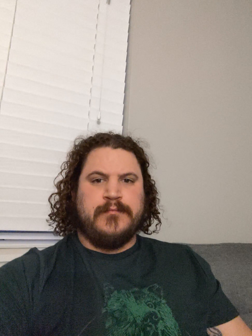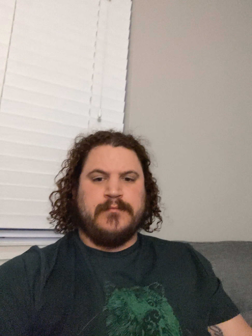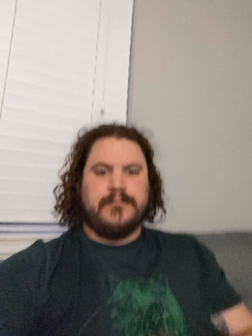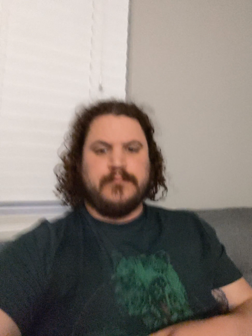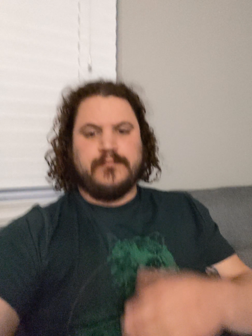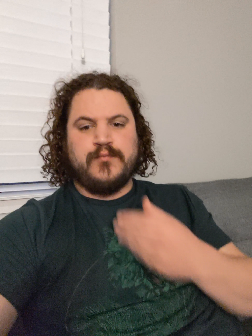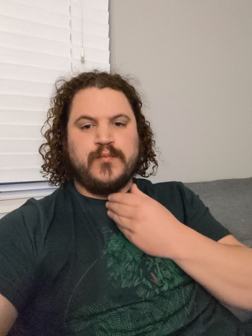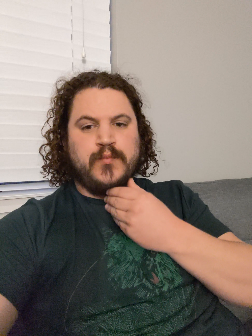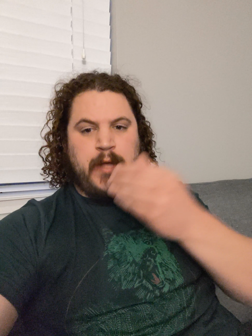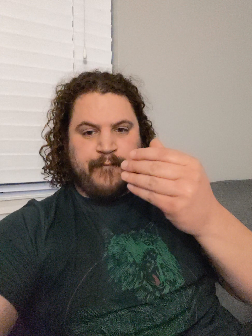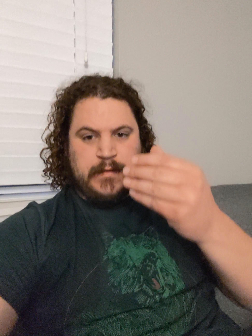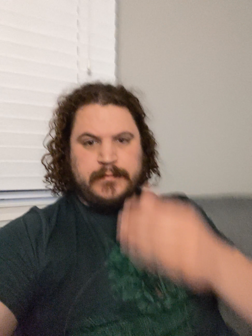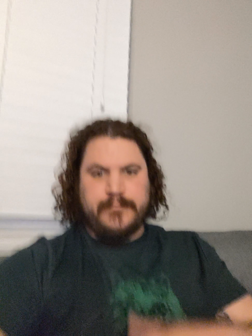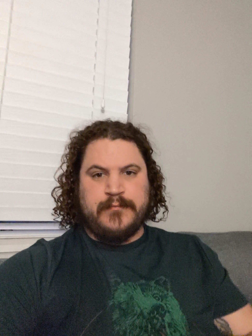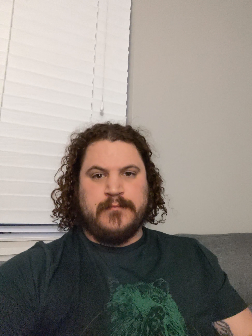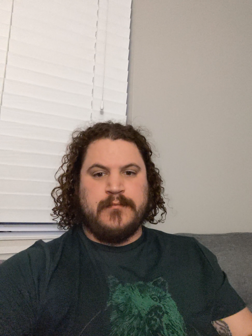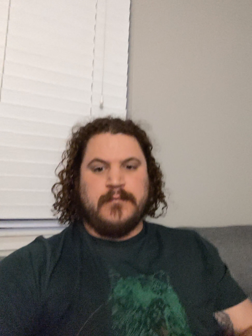giraffe